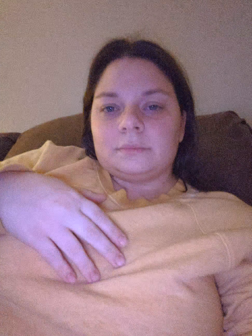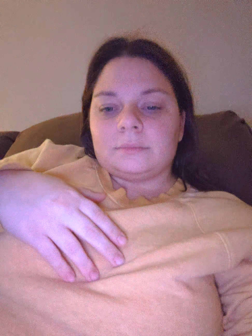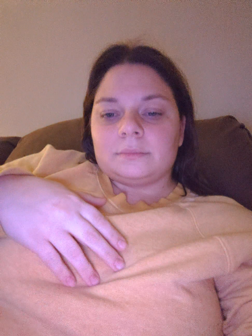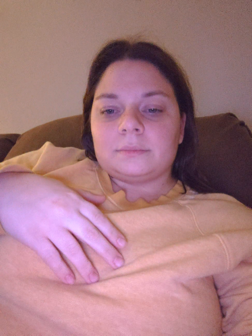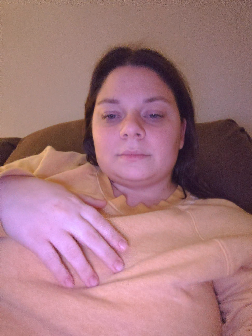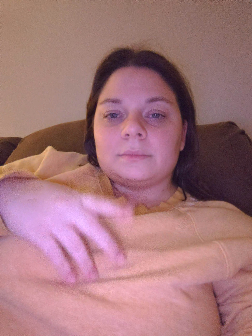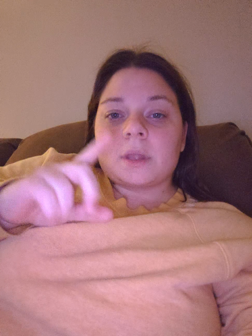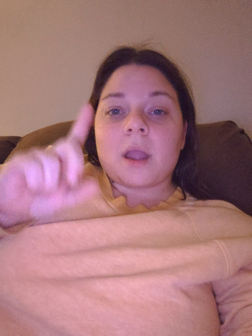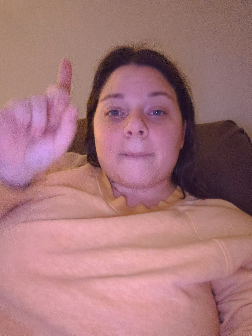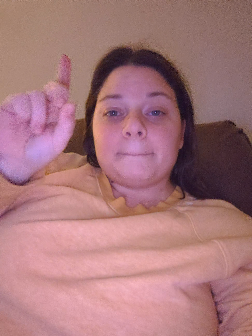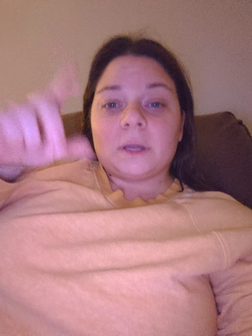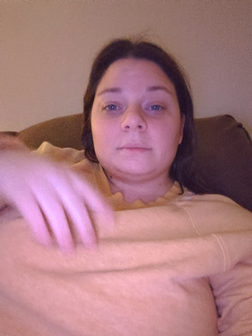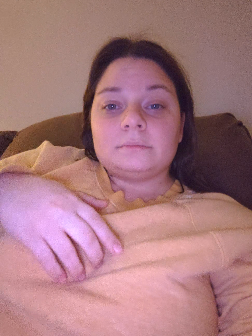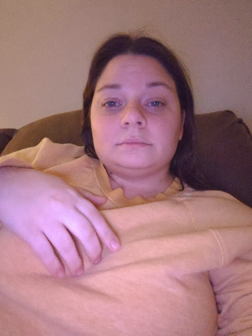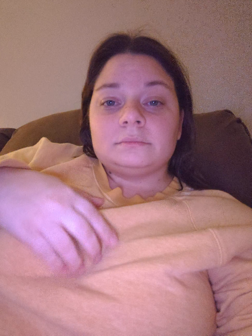up